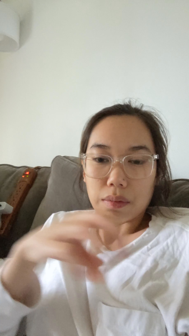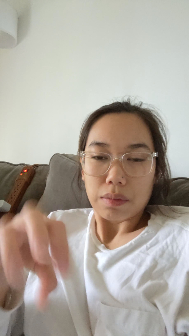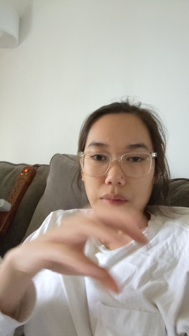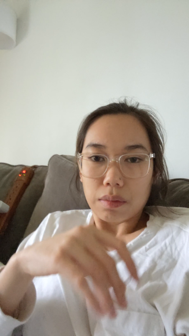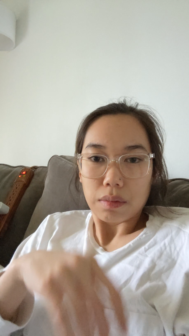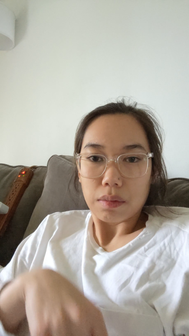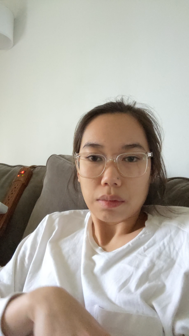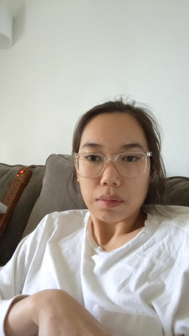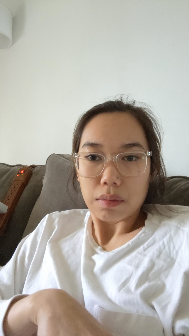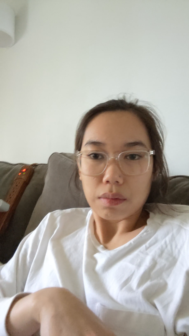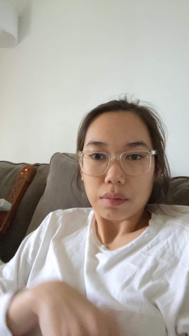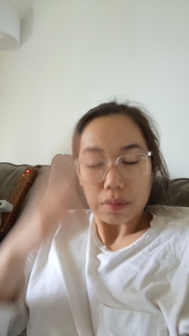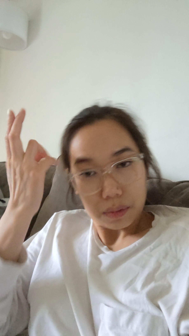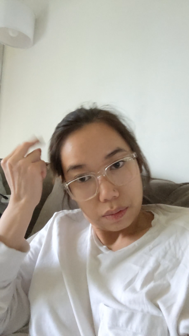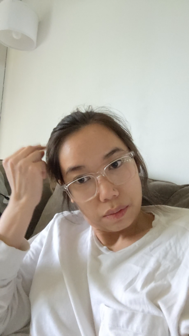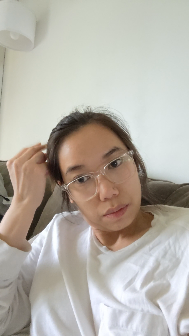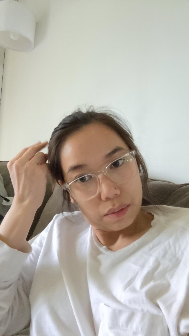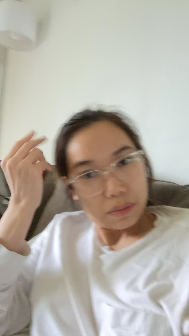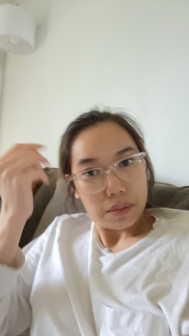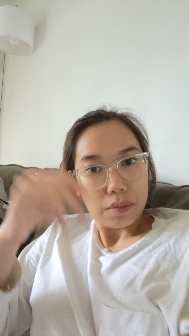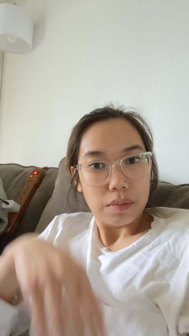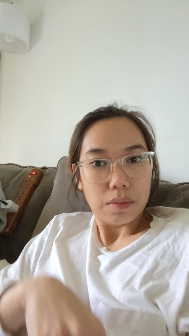bunny